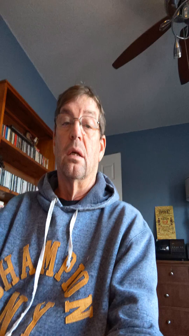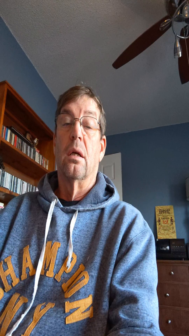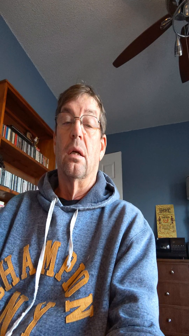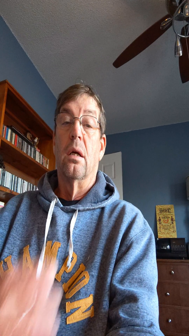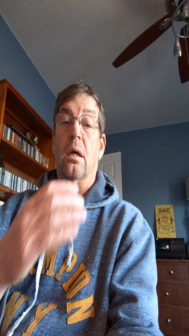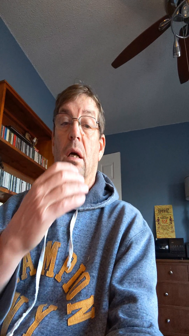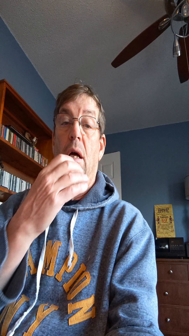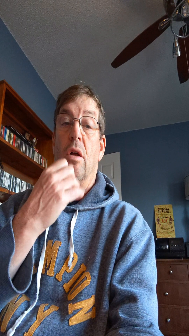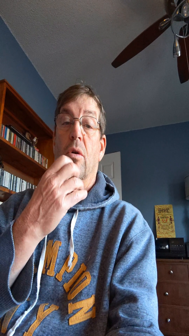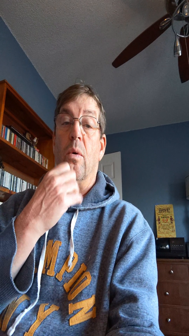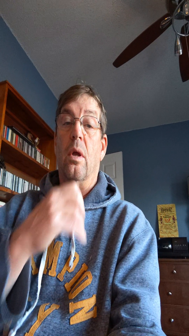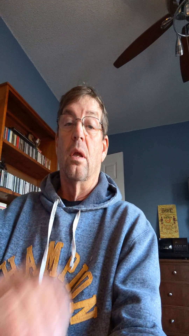underwear